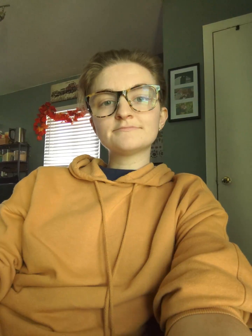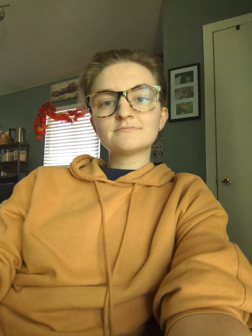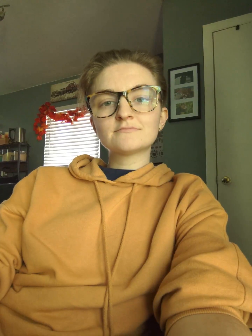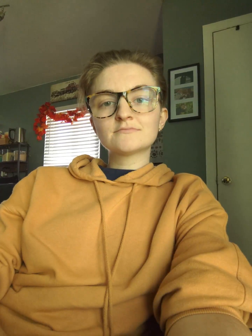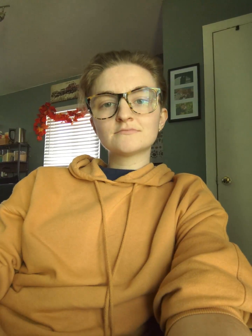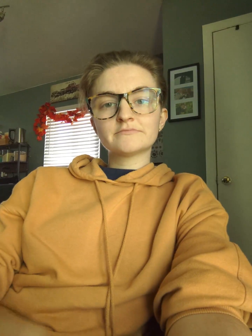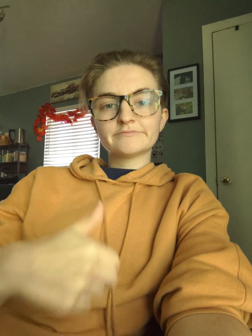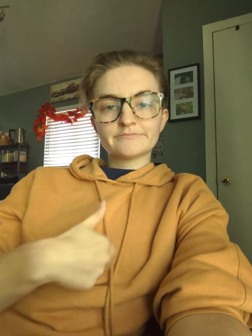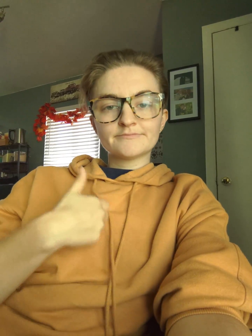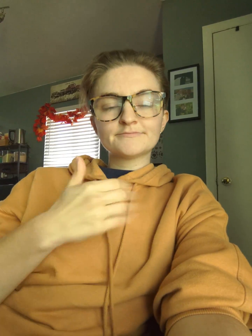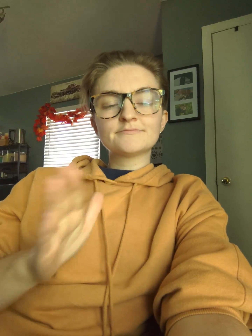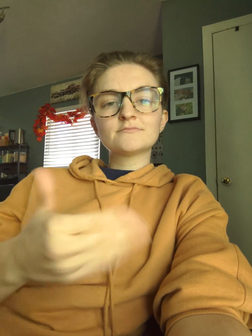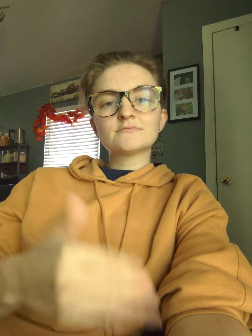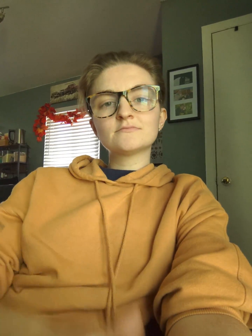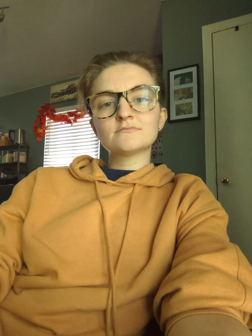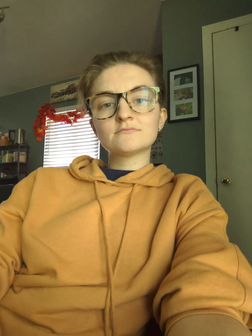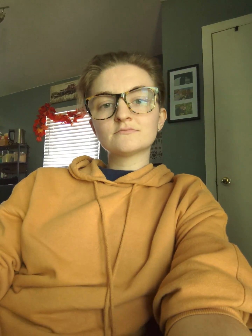living room